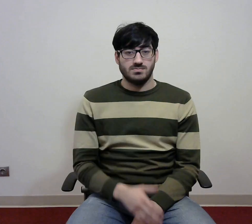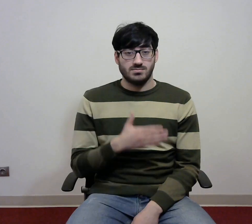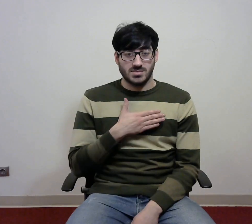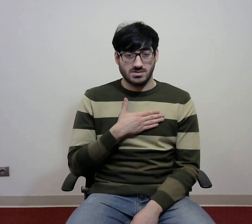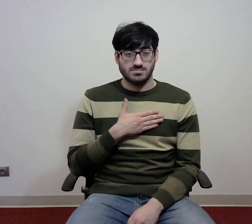mən